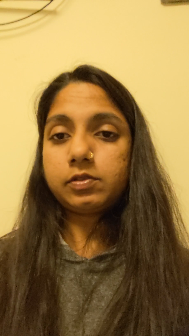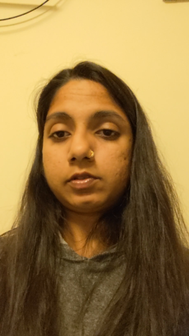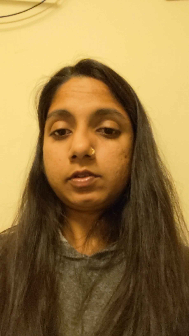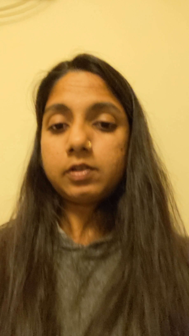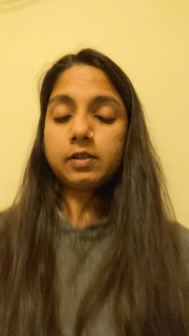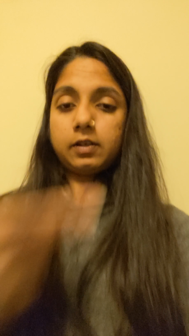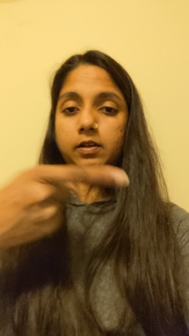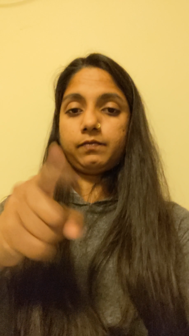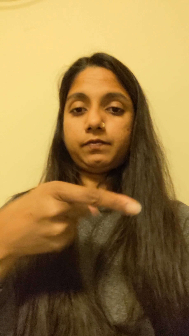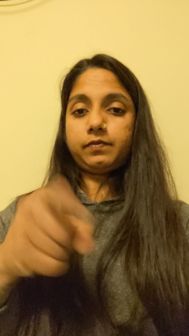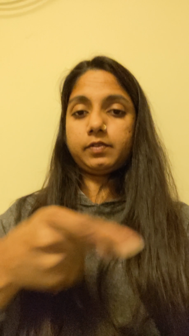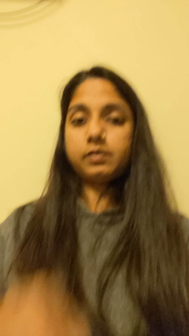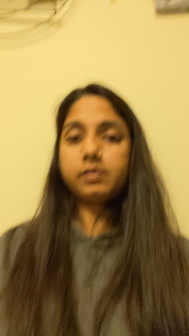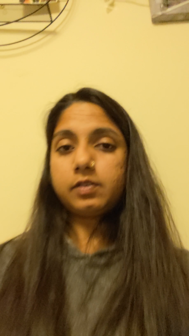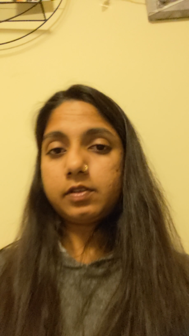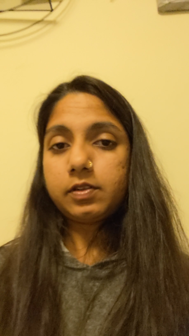knife